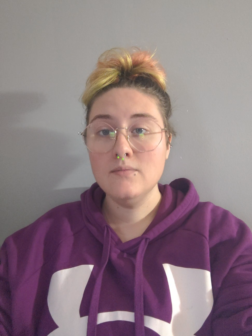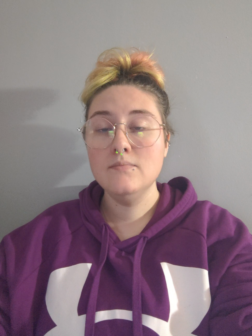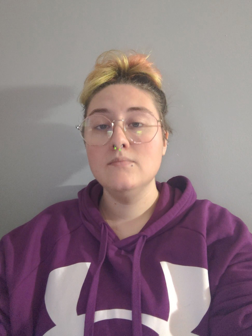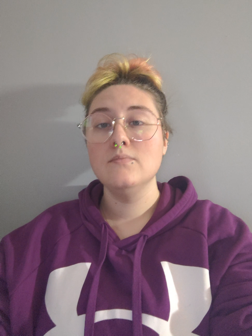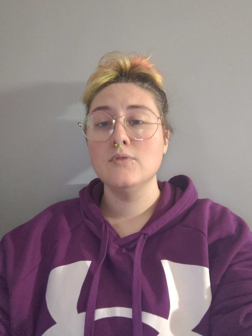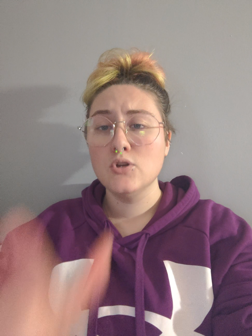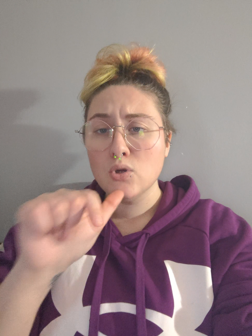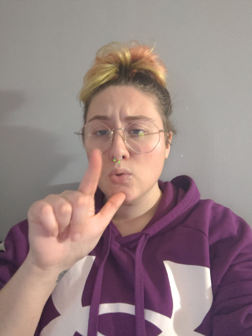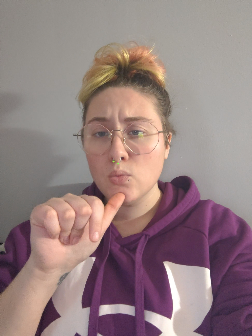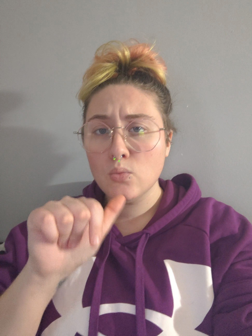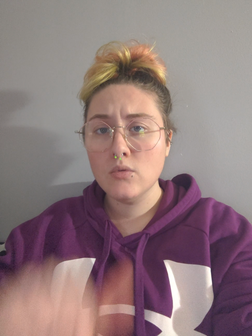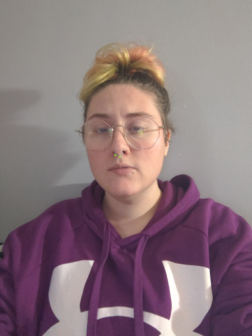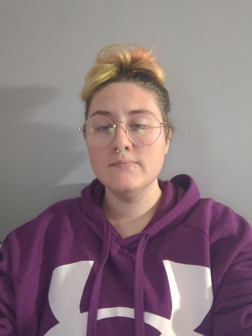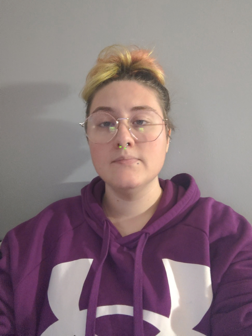who